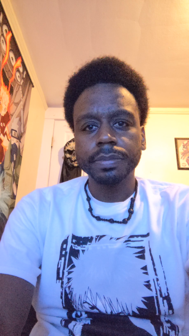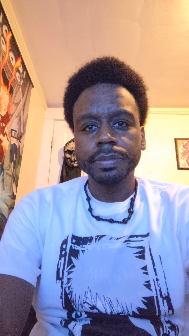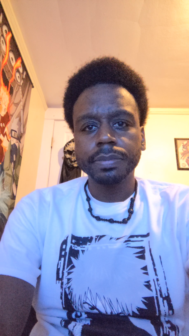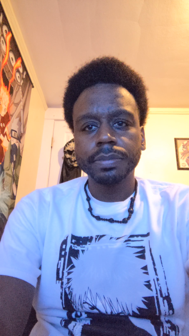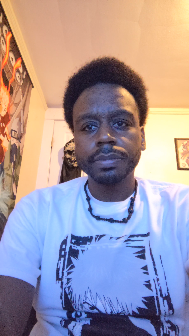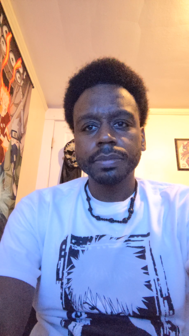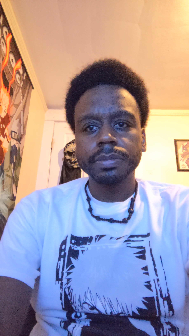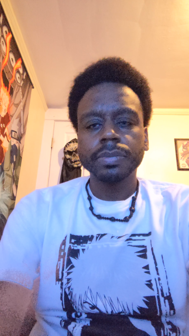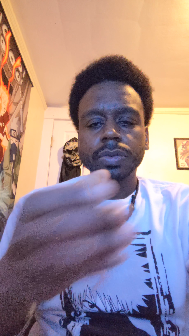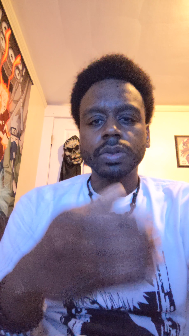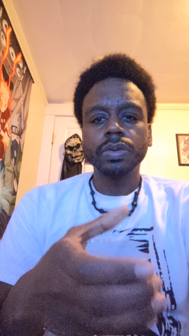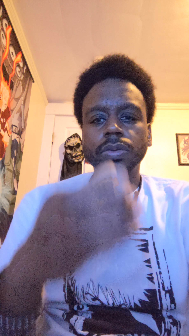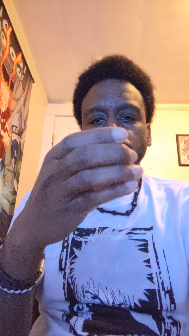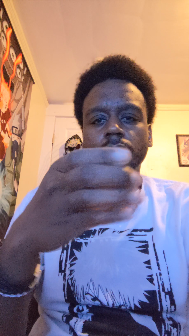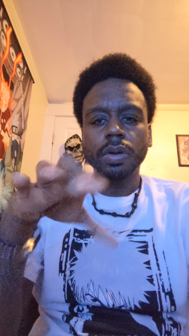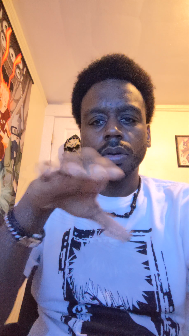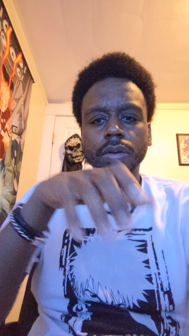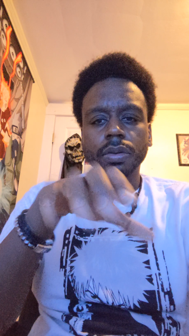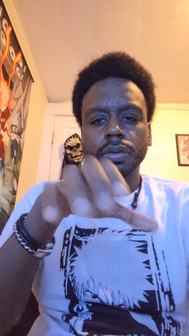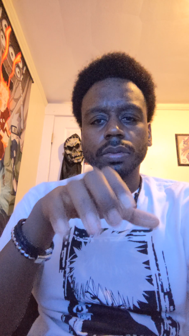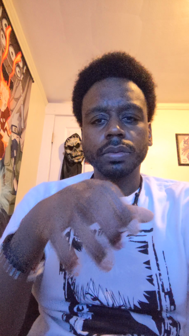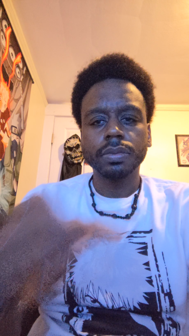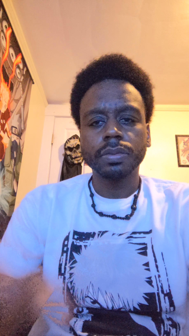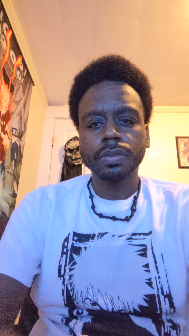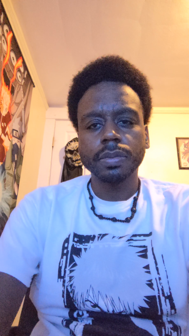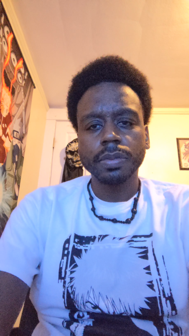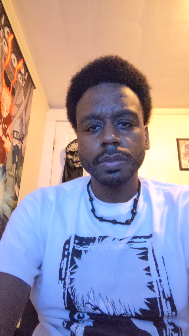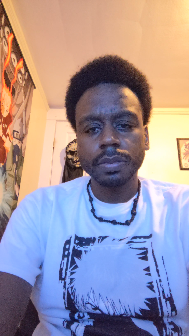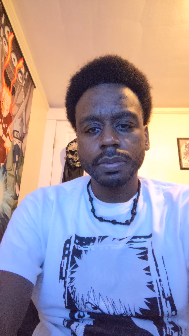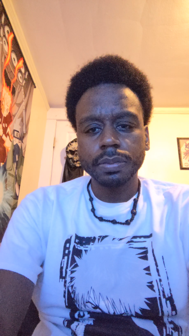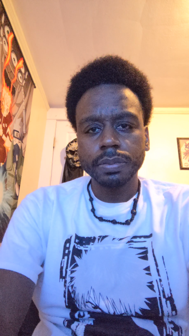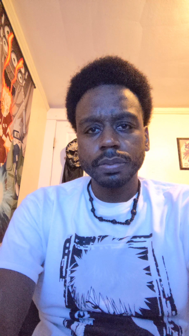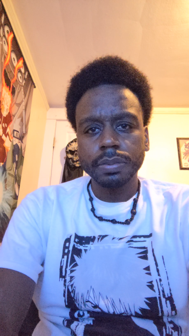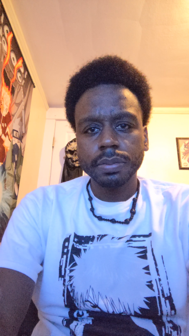jar